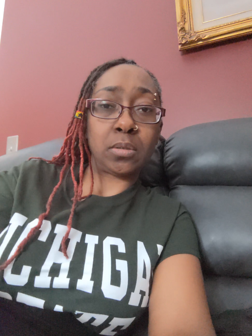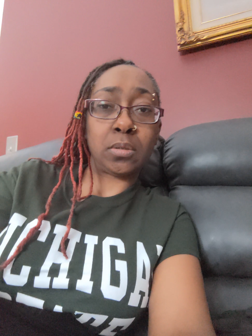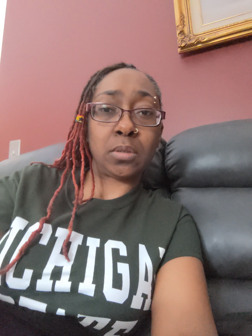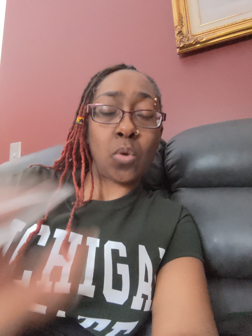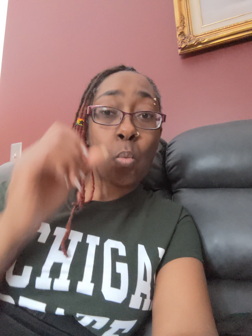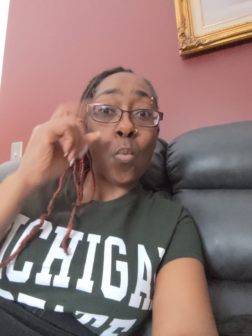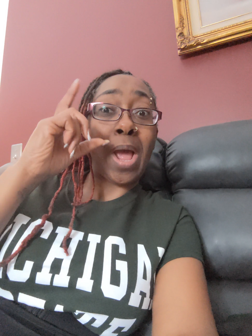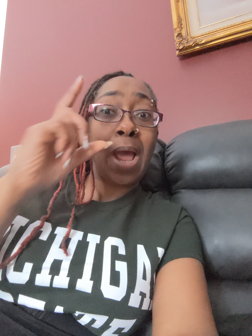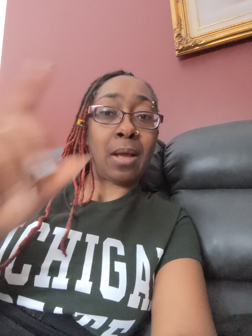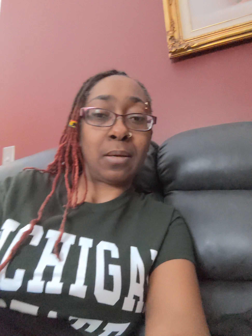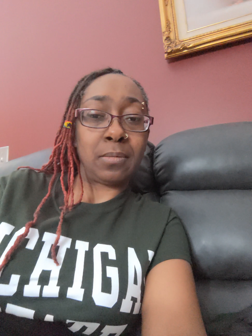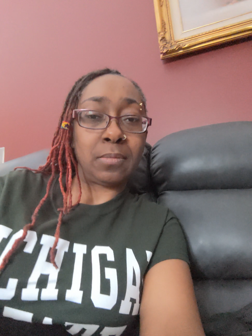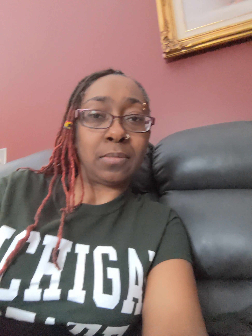awake